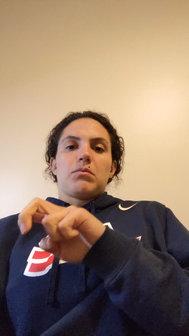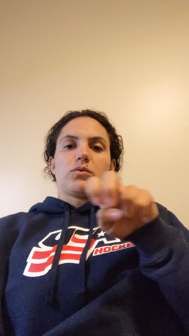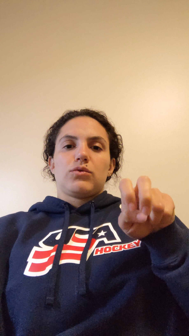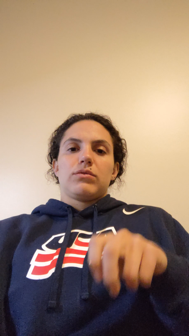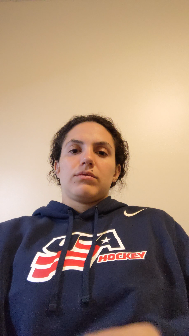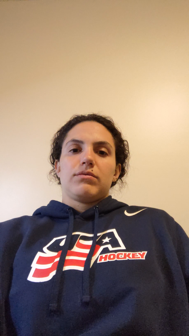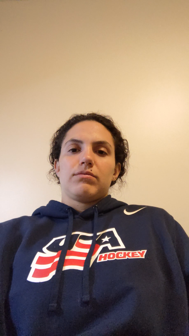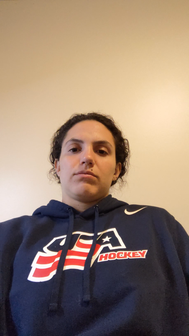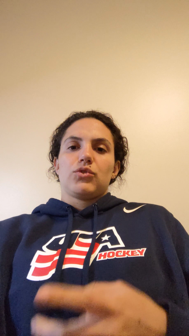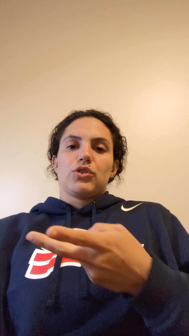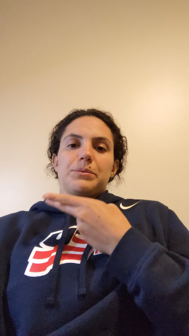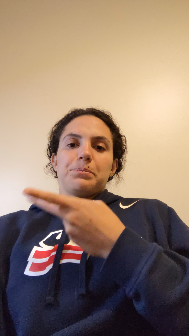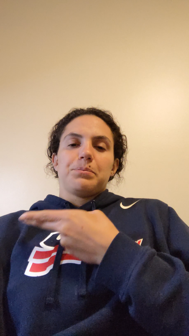sheep